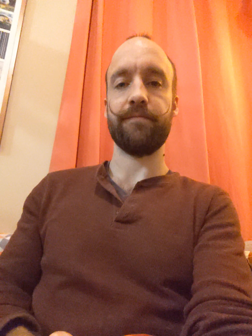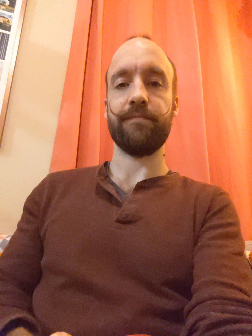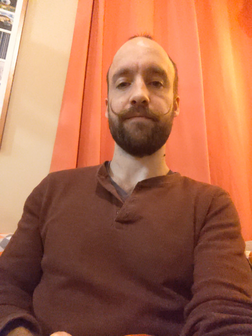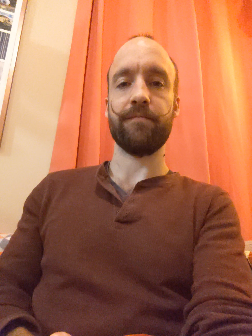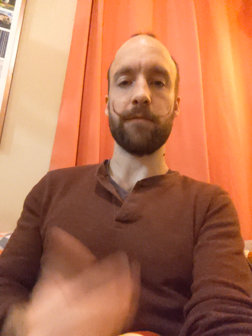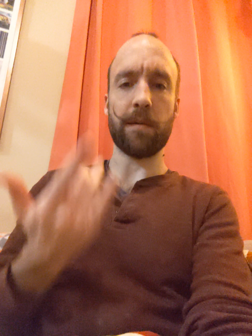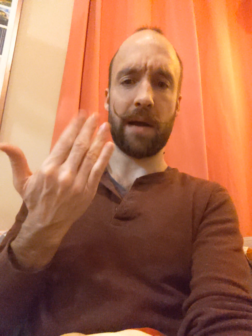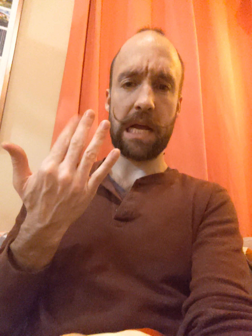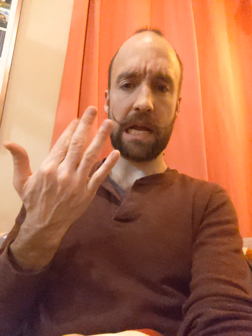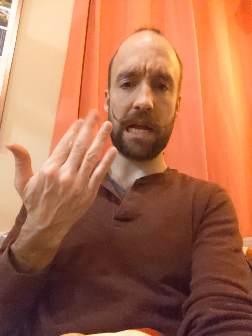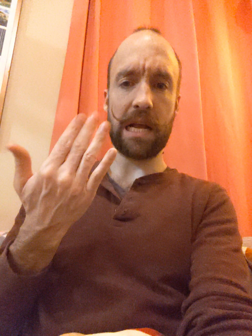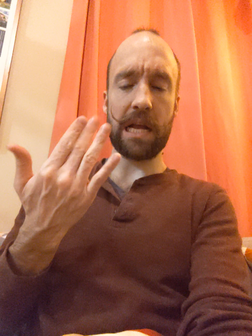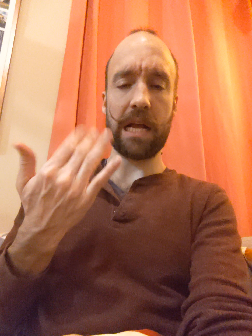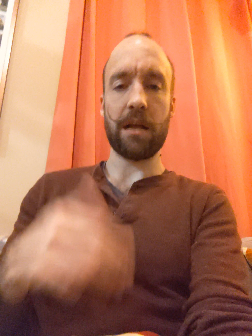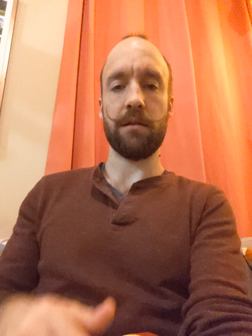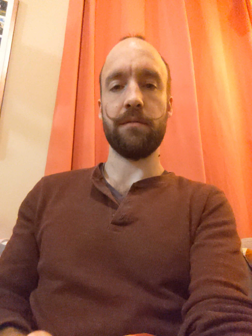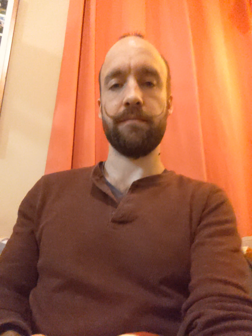wait